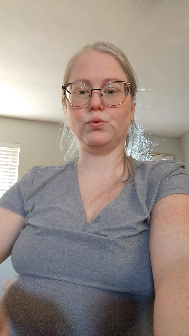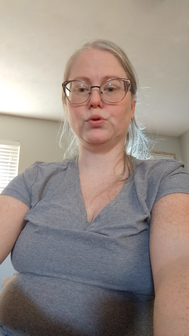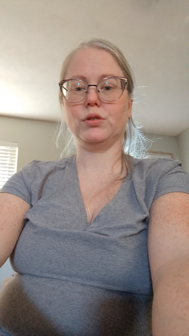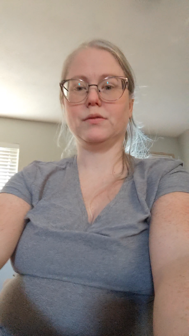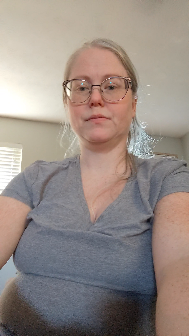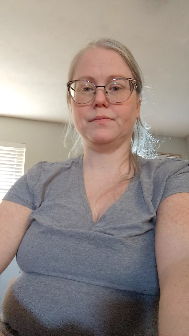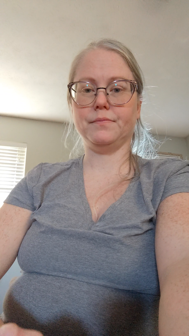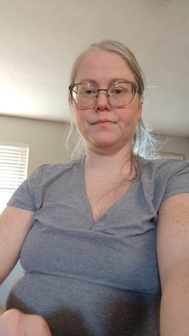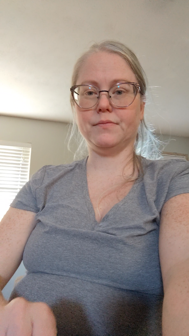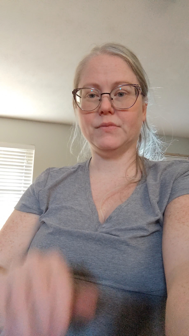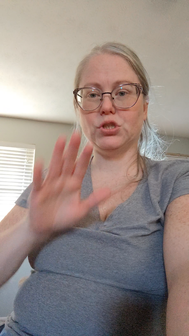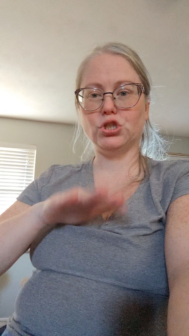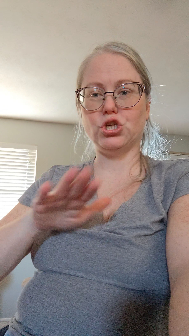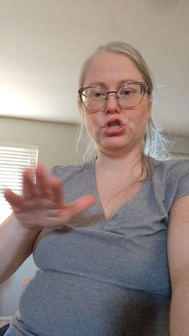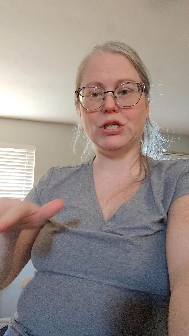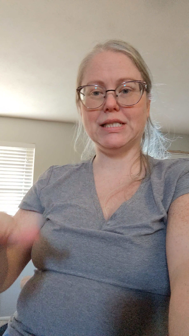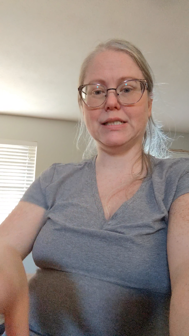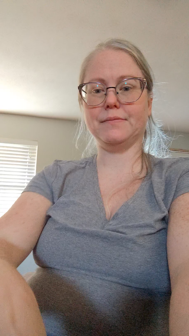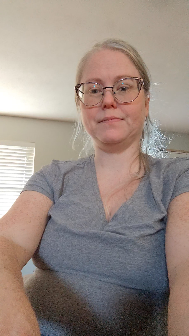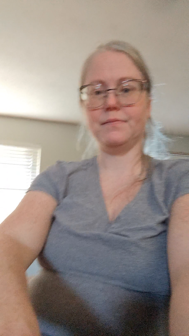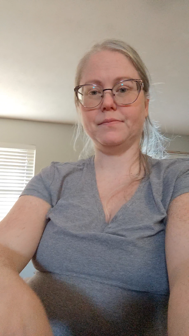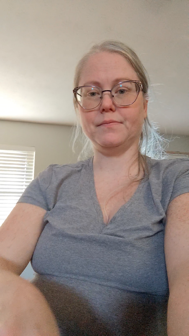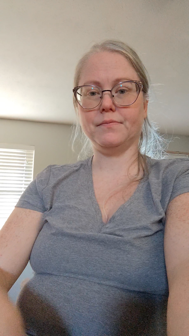children